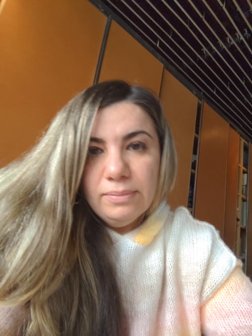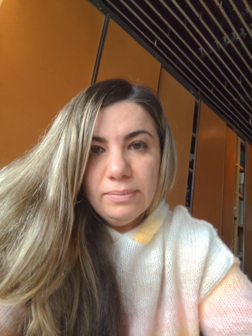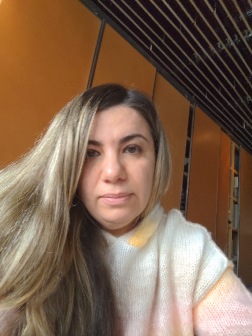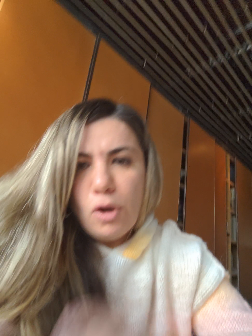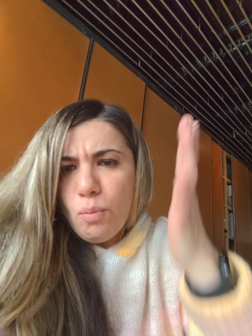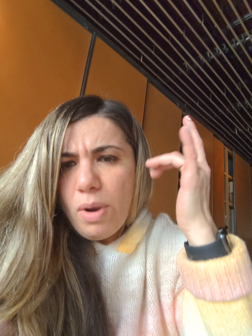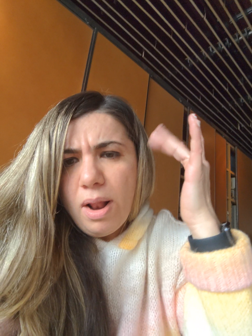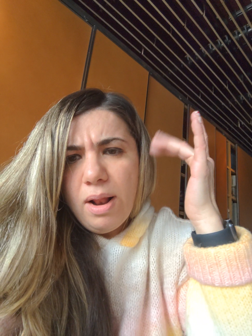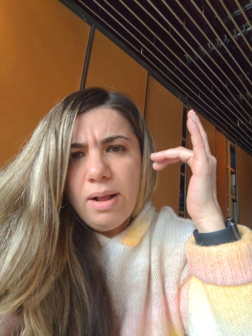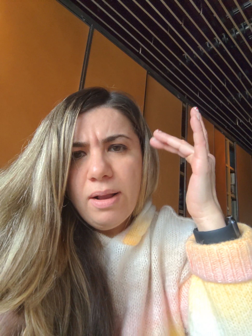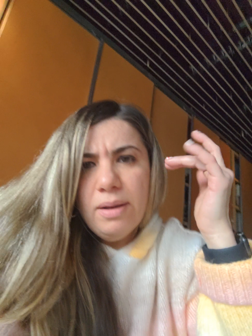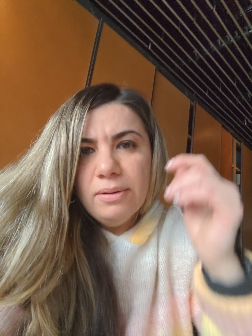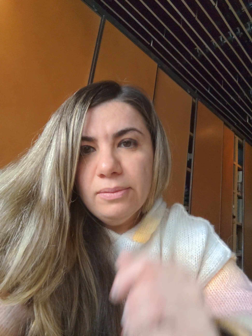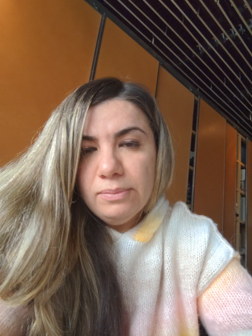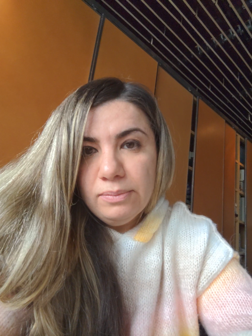why